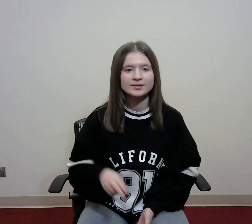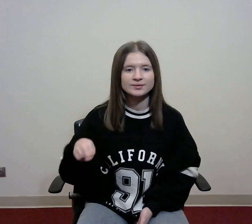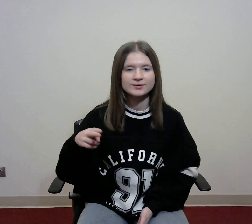D